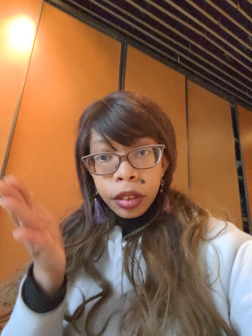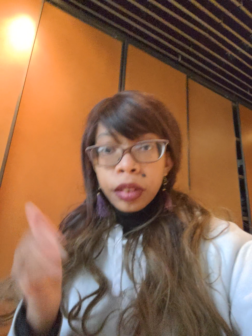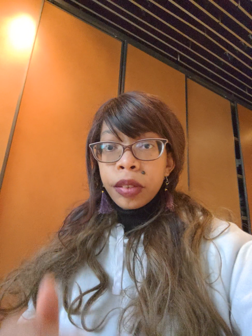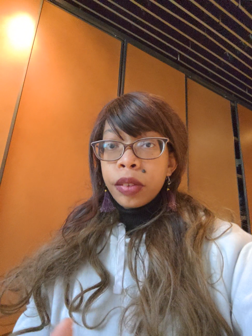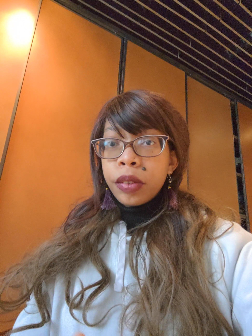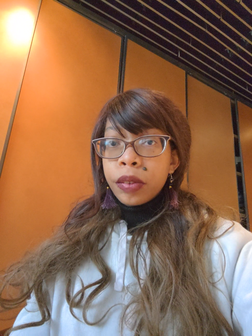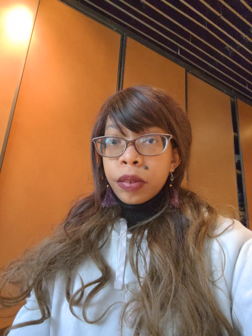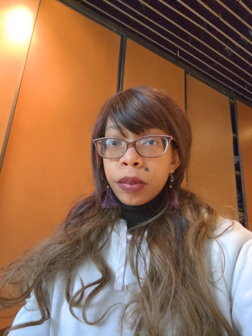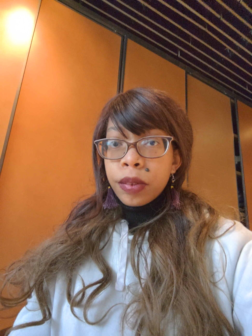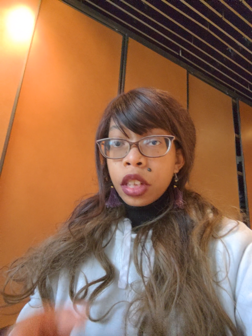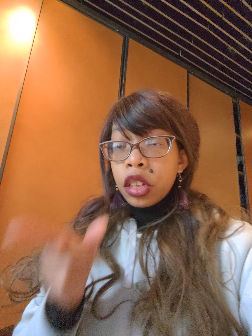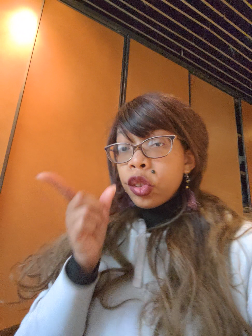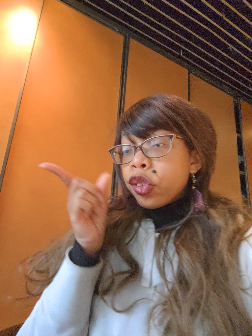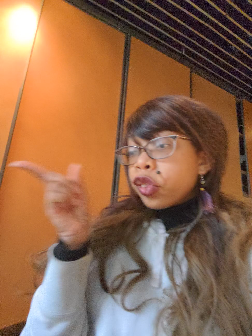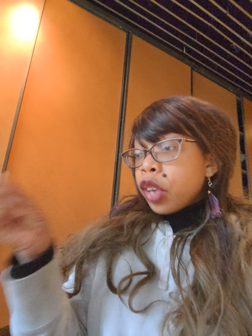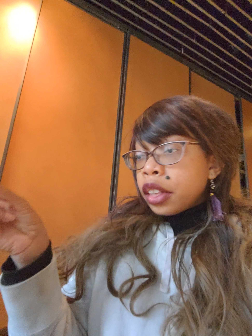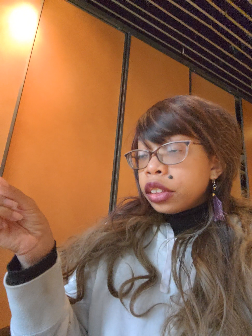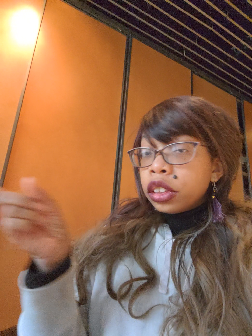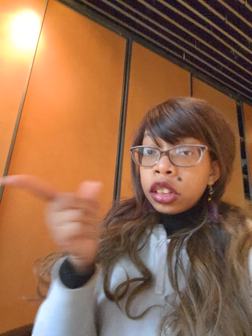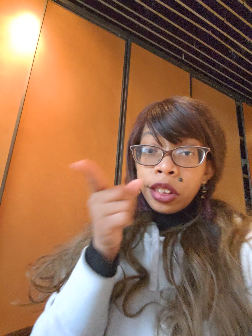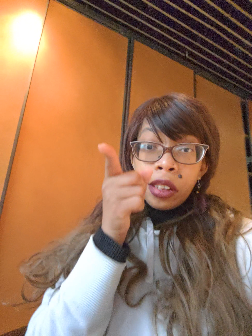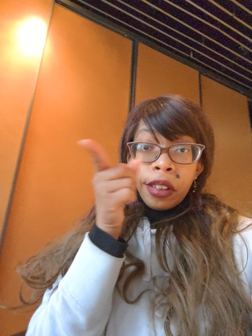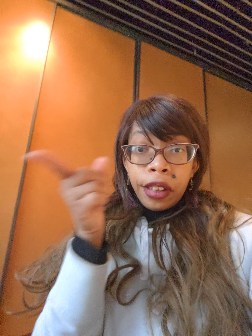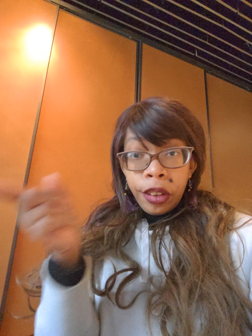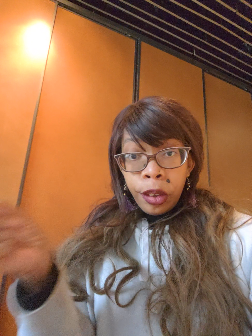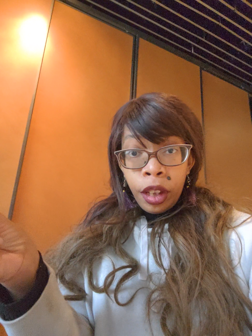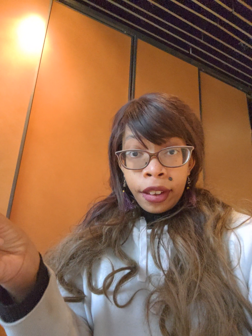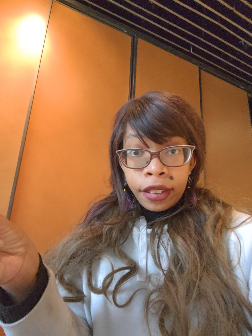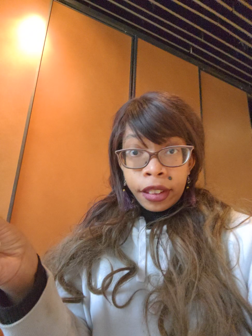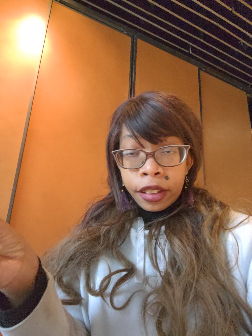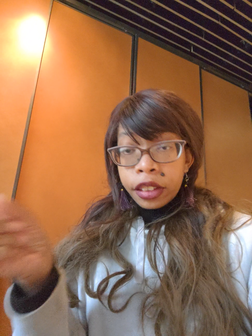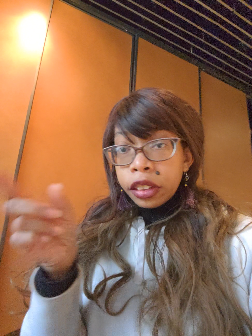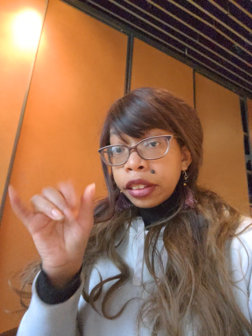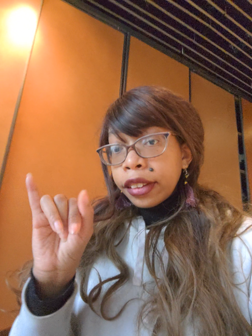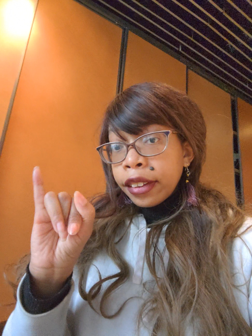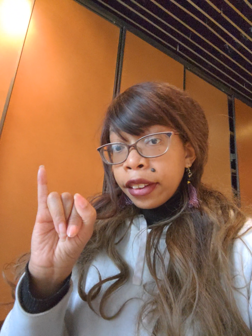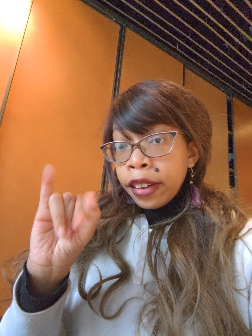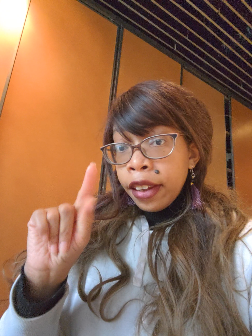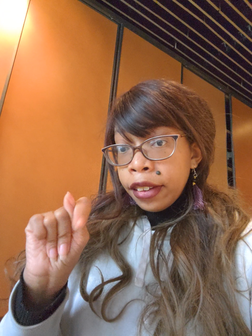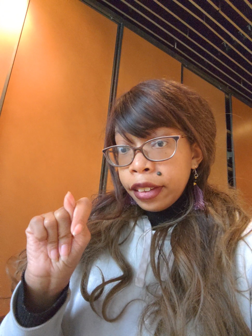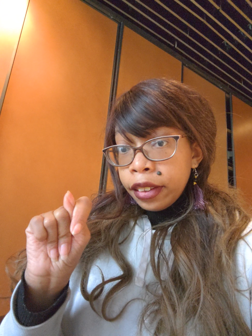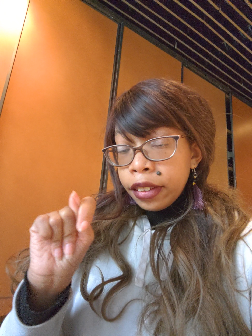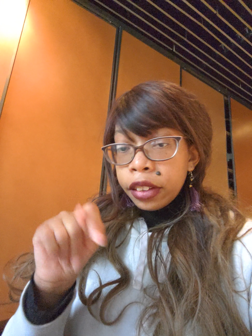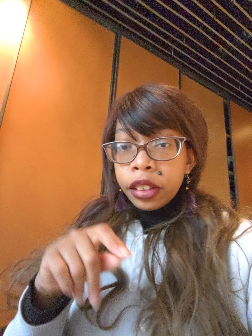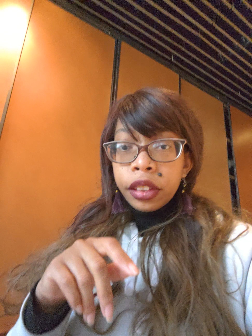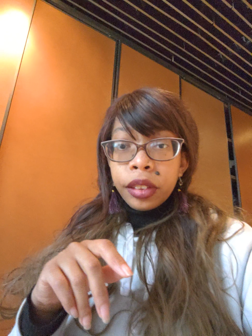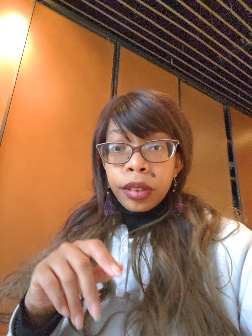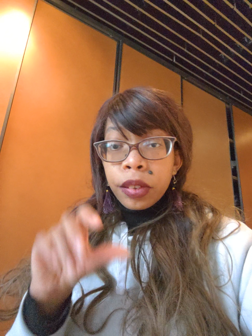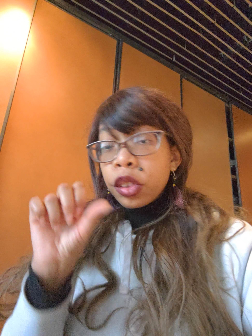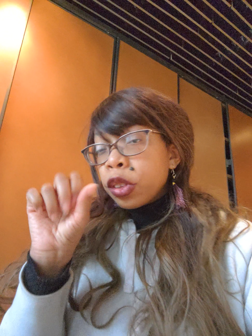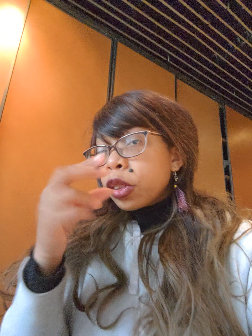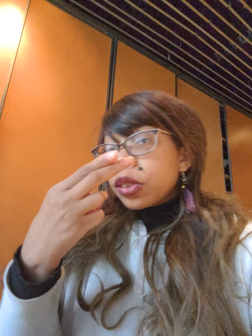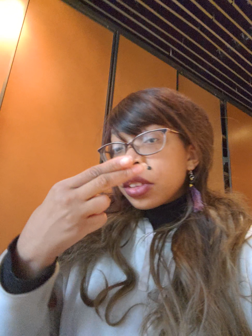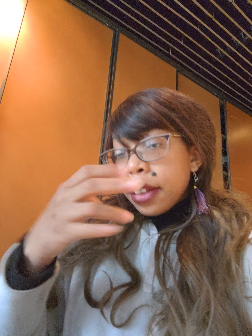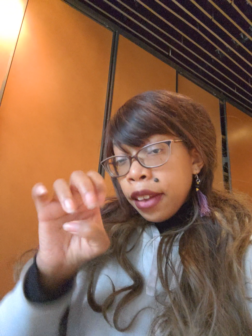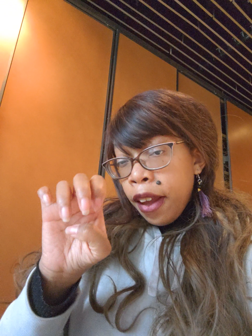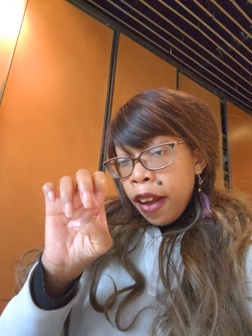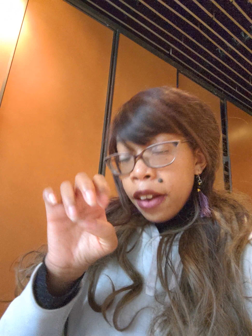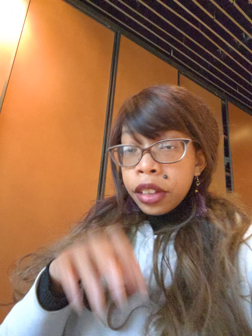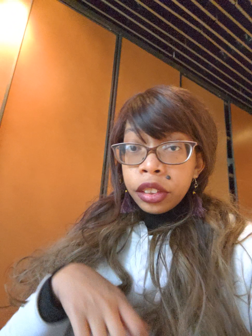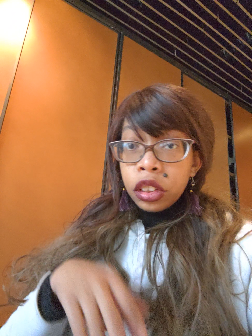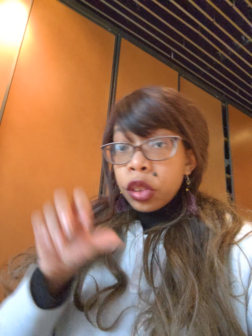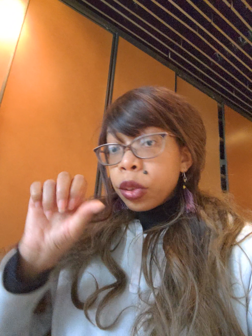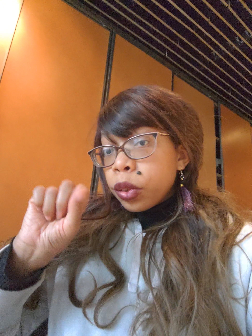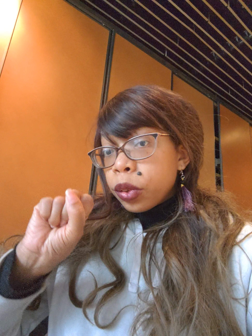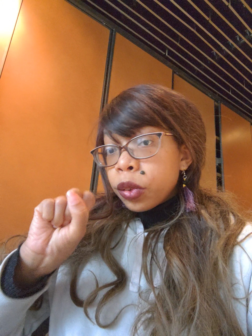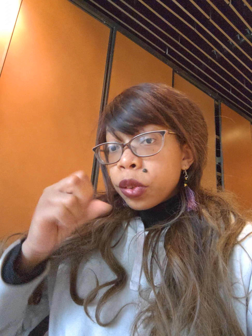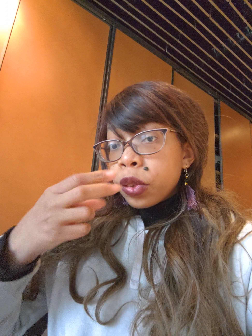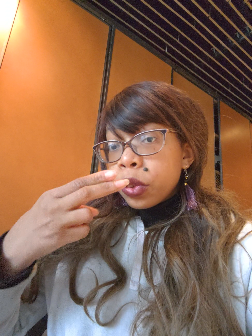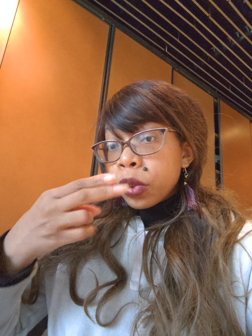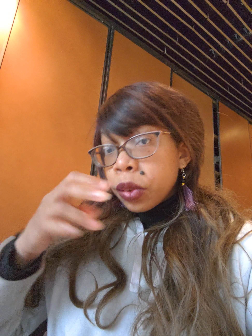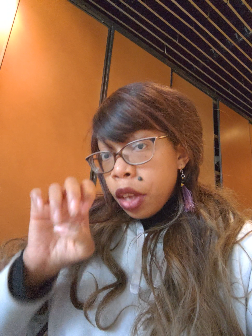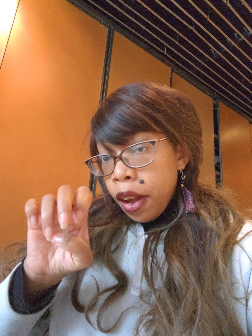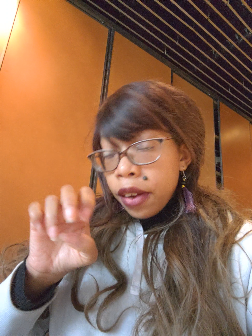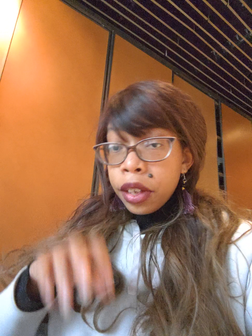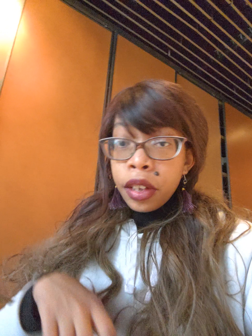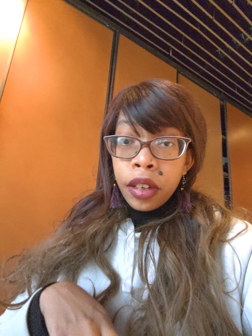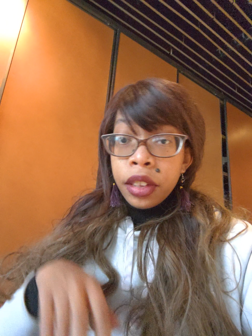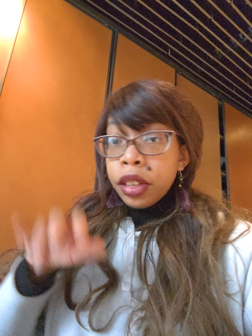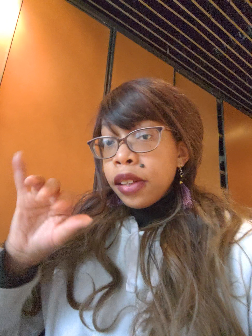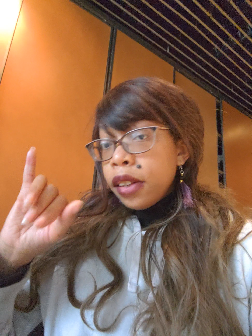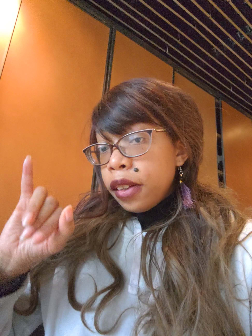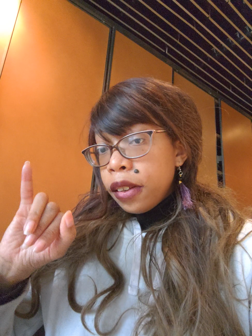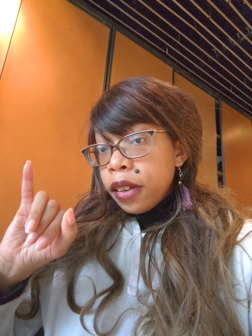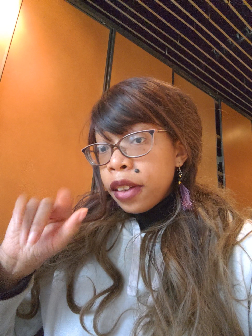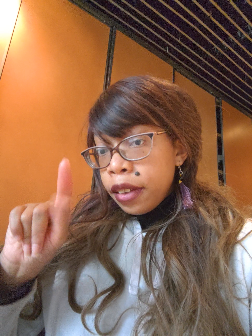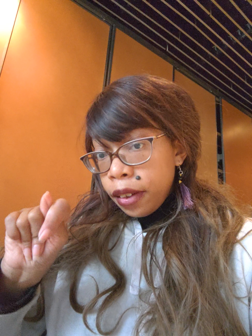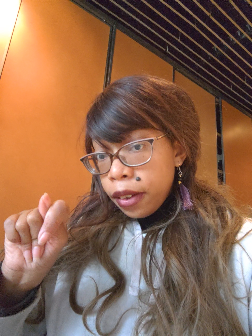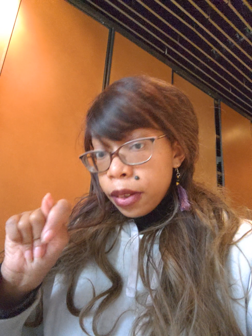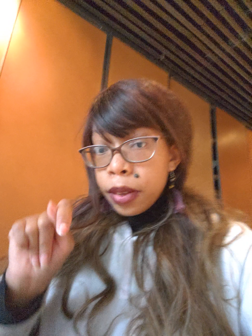he/she/it